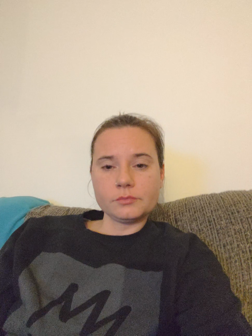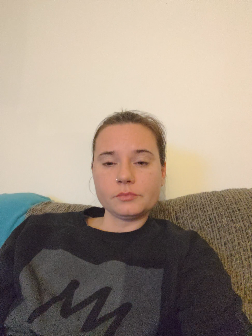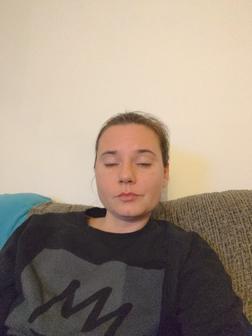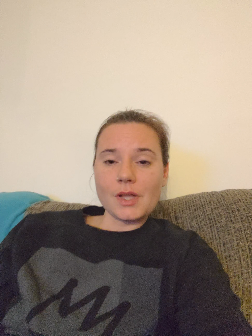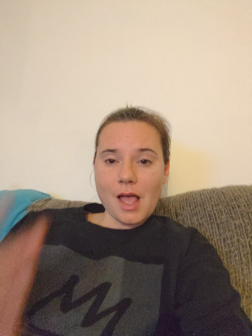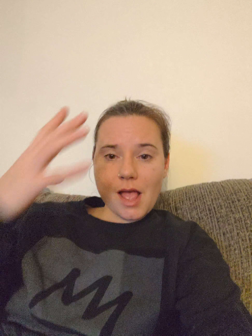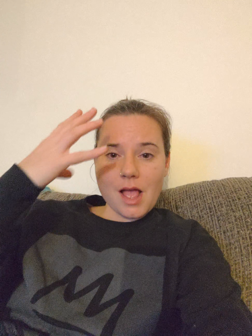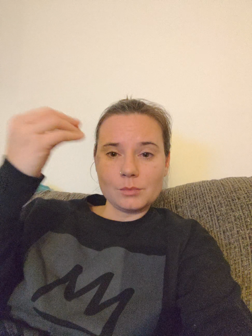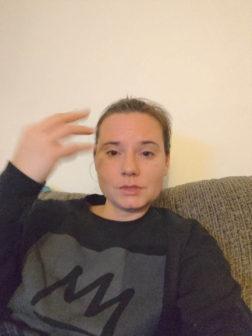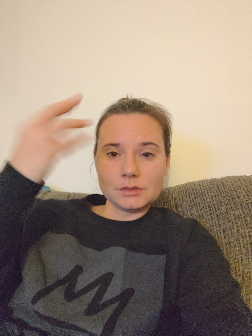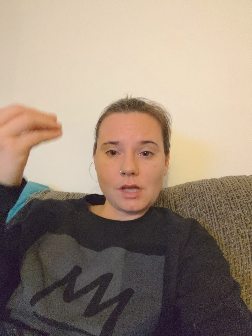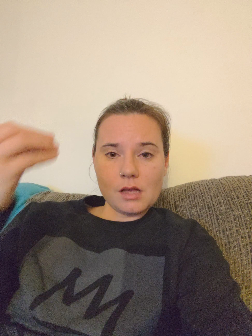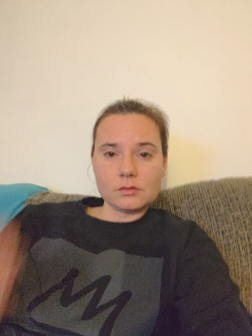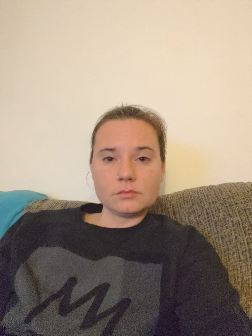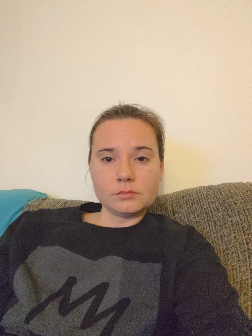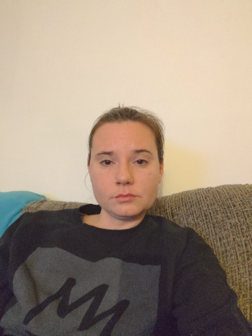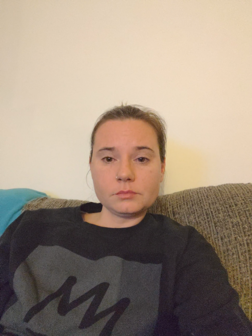outside